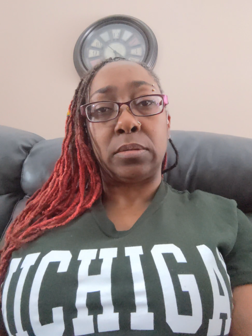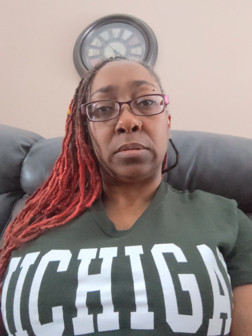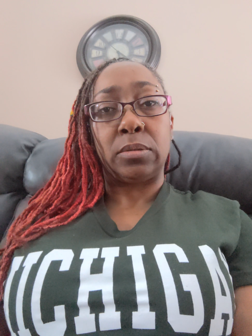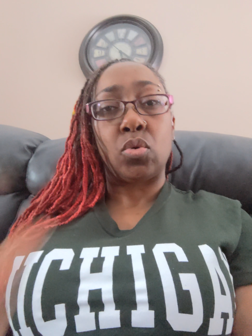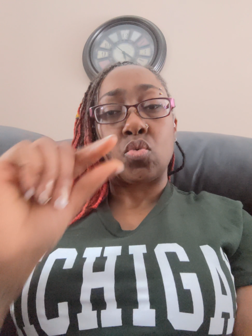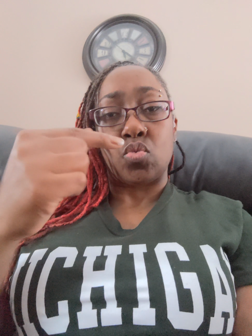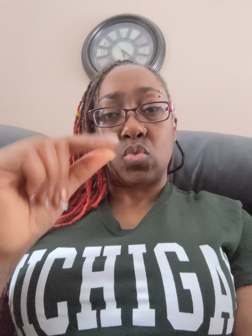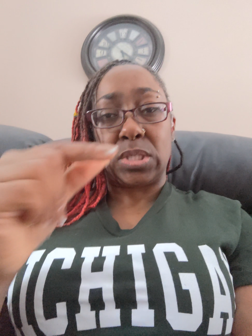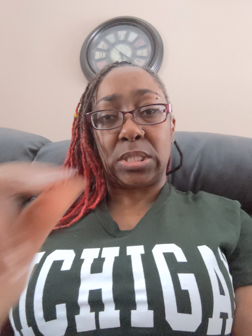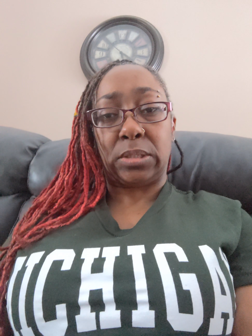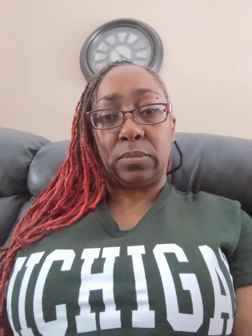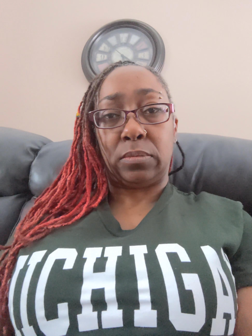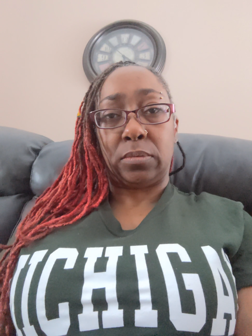green